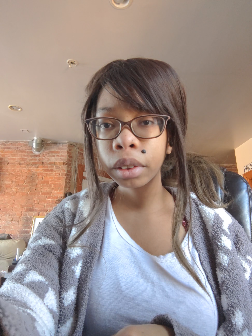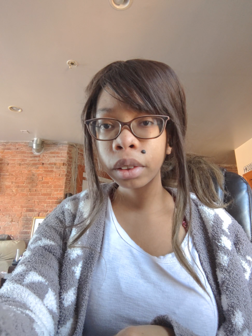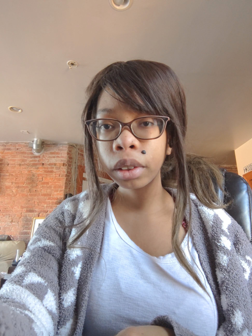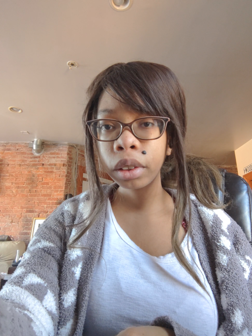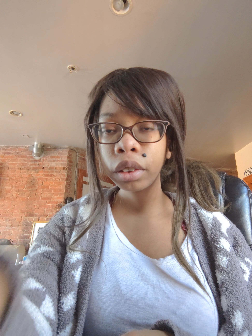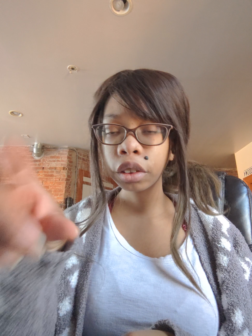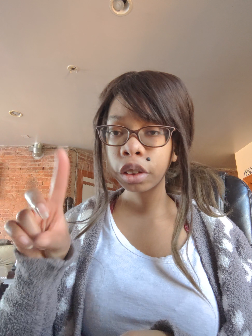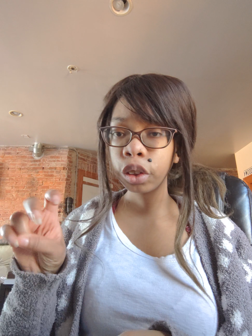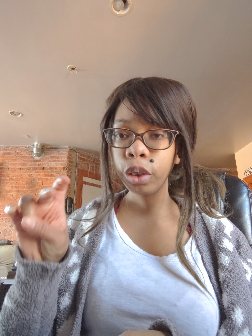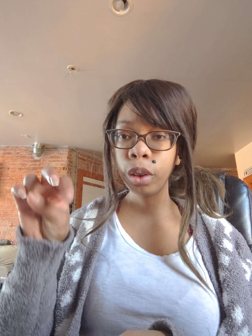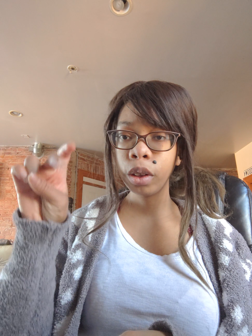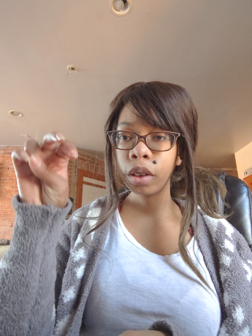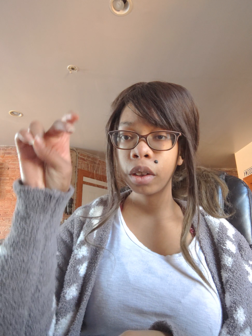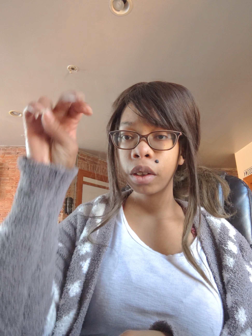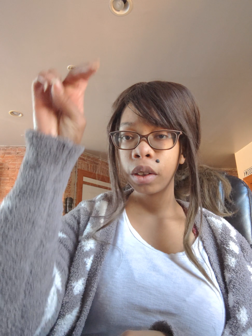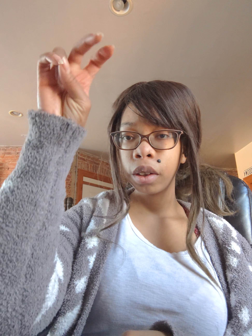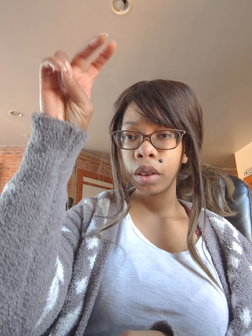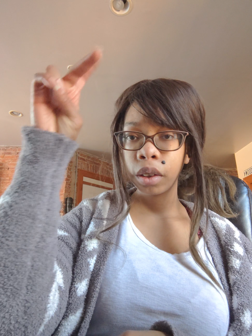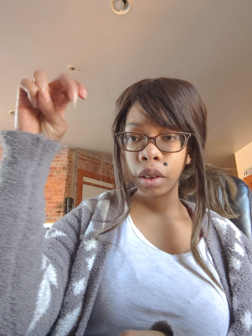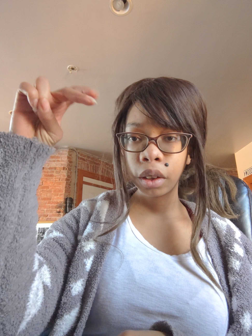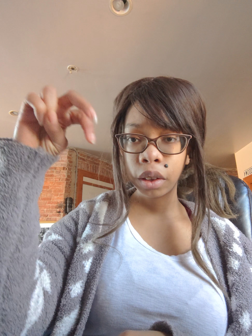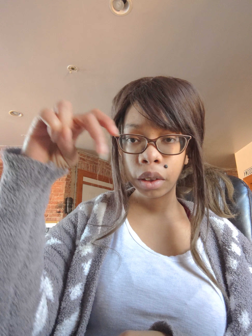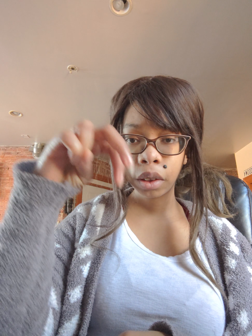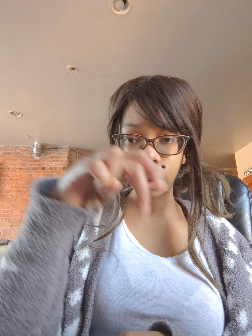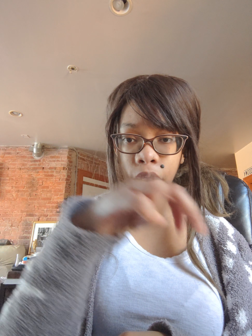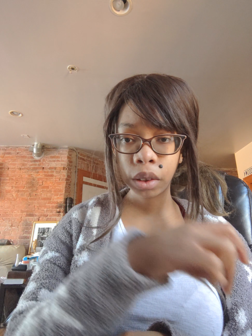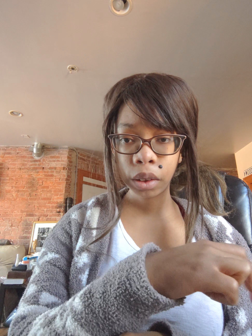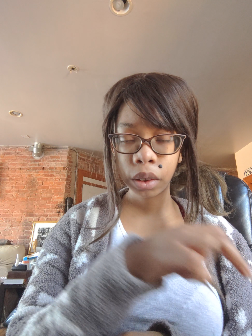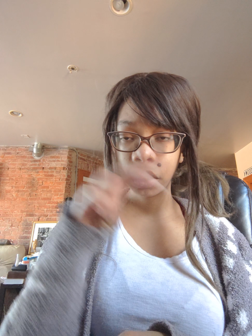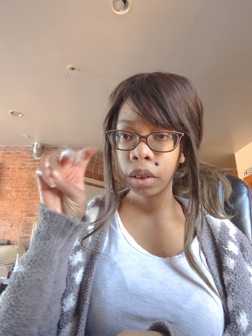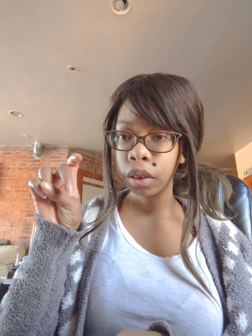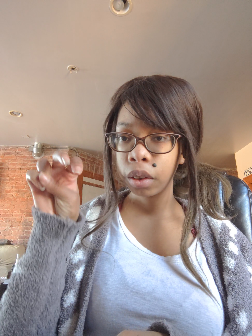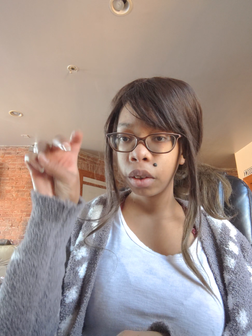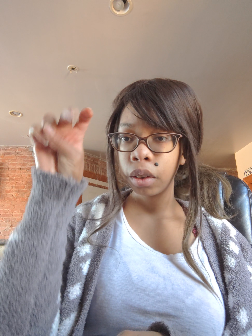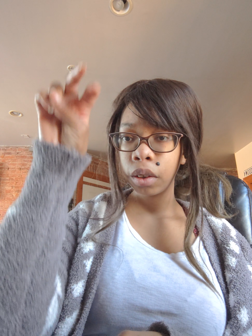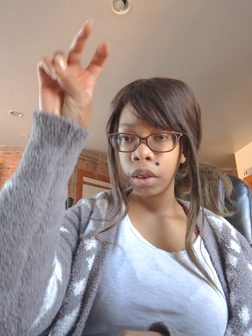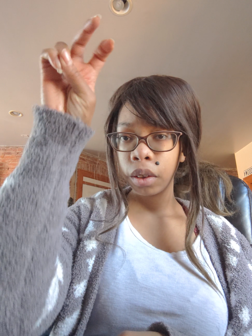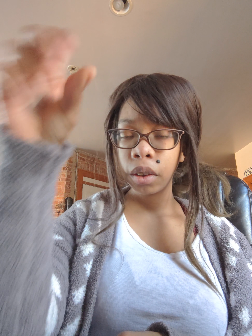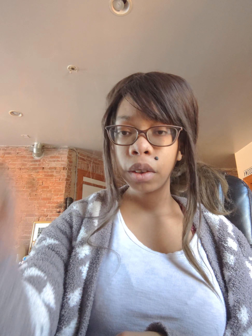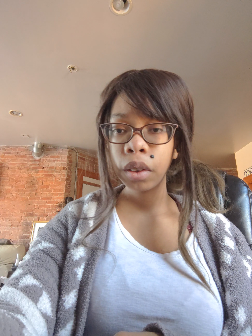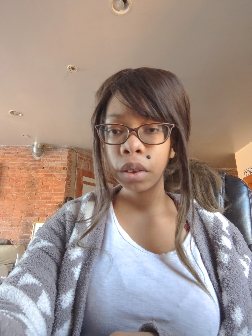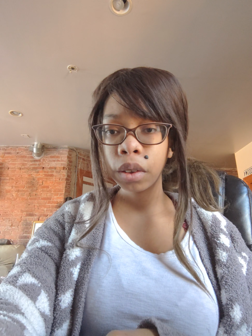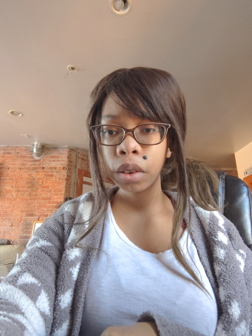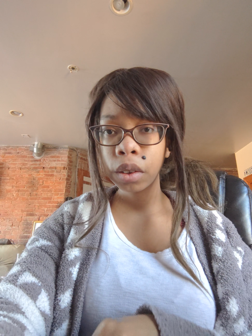stairs